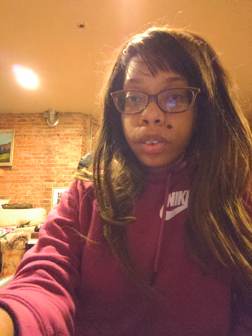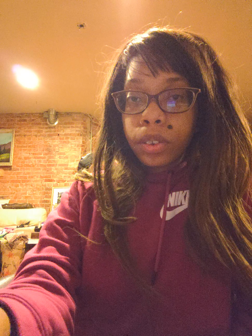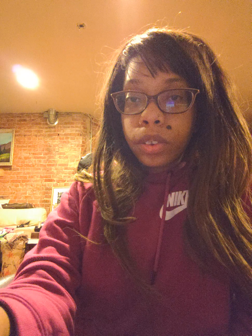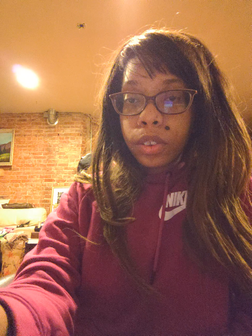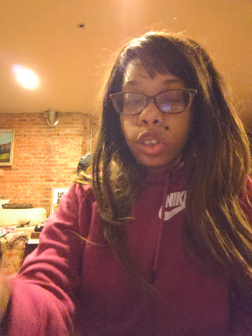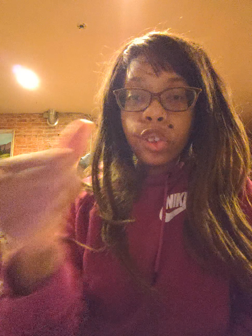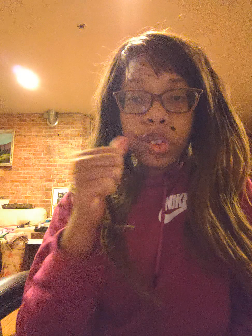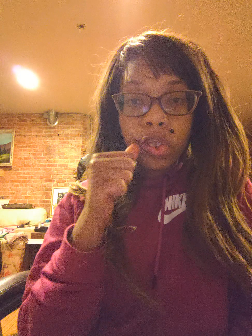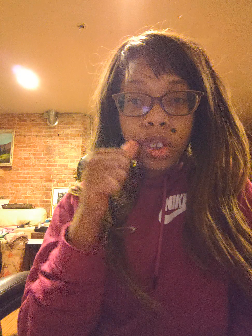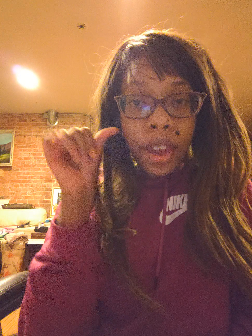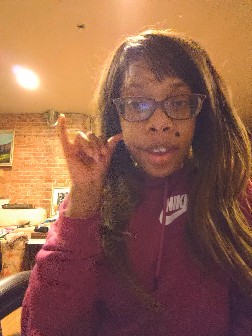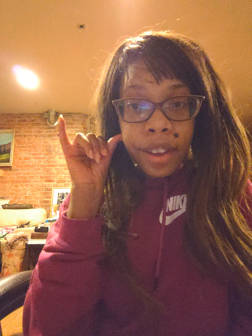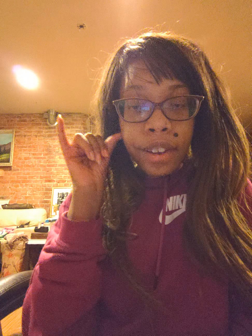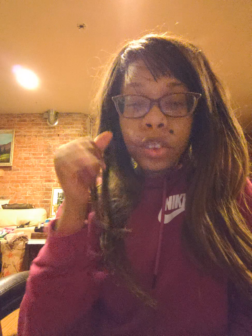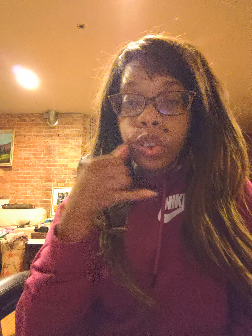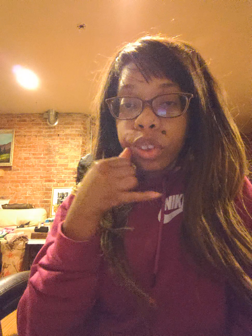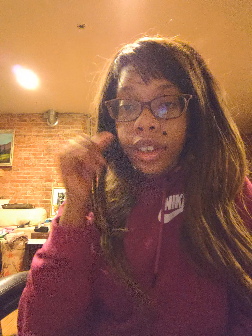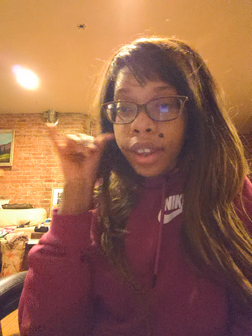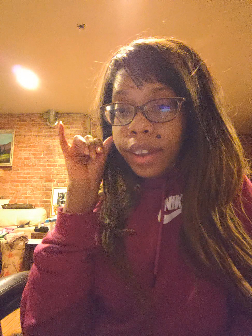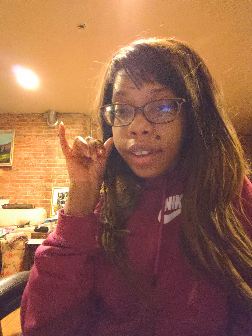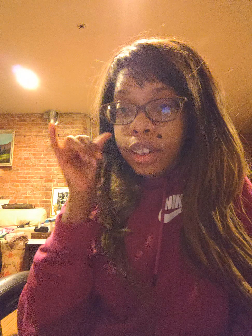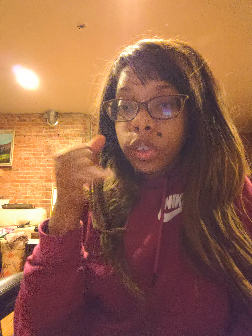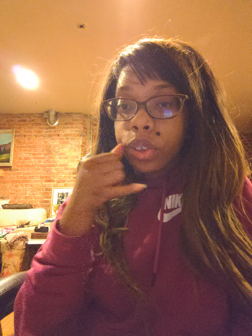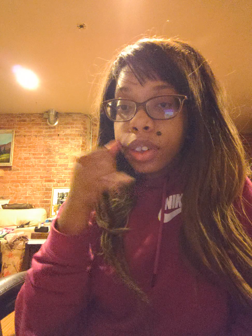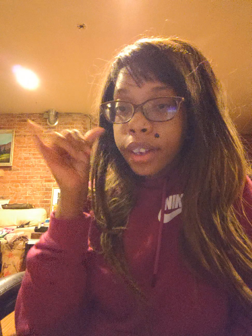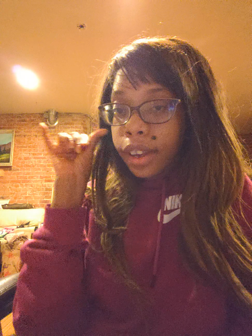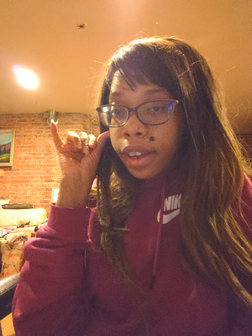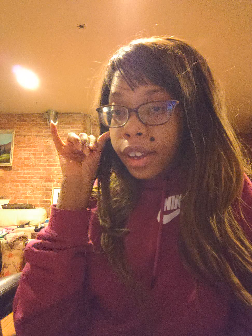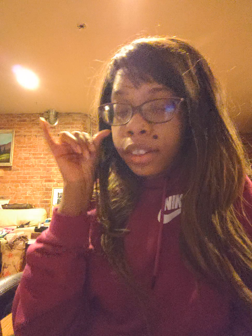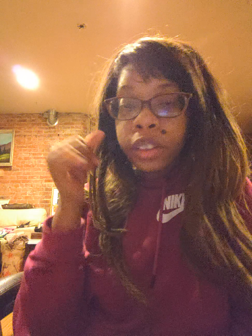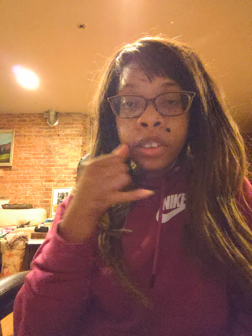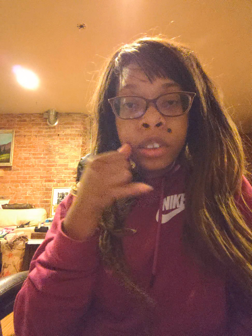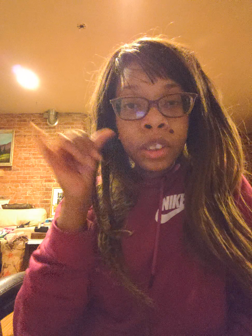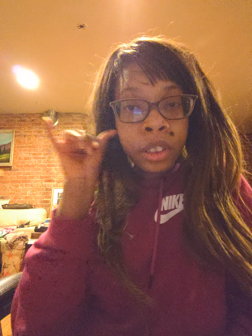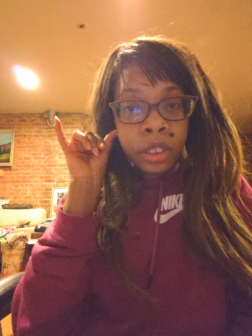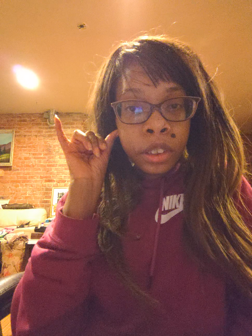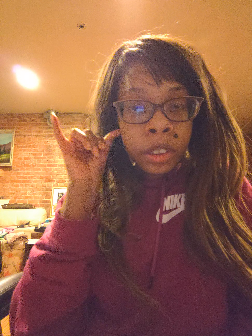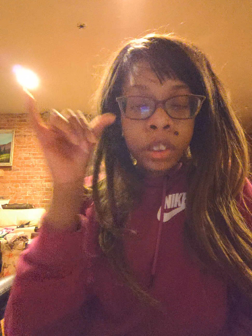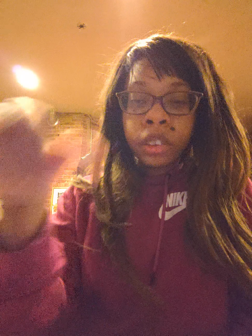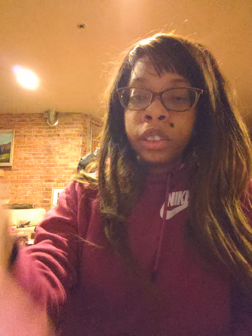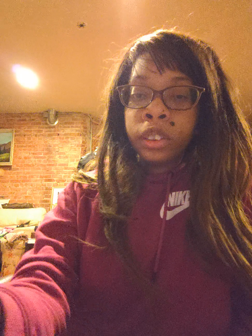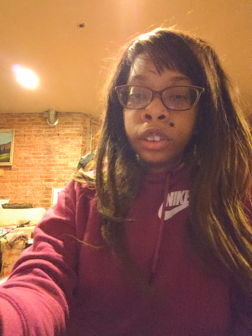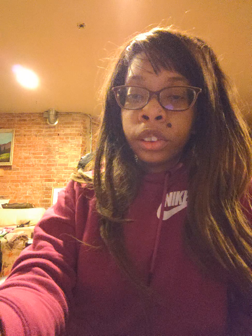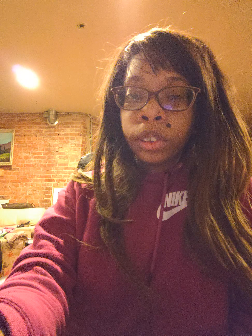yesterday